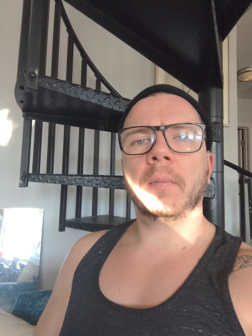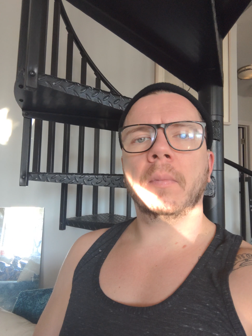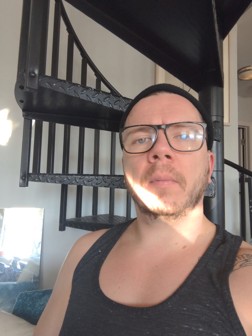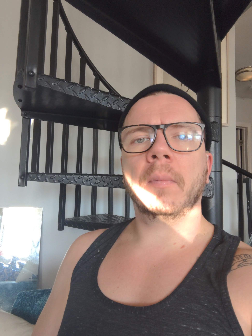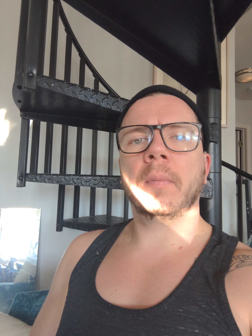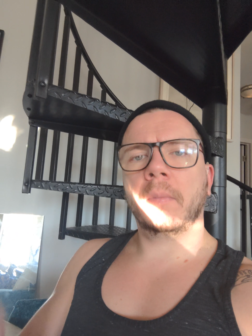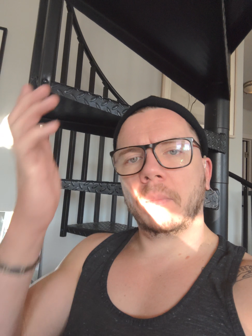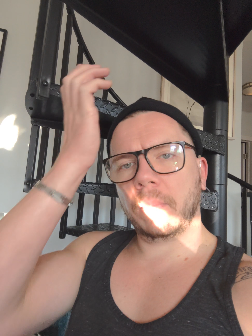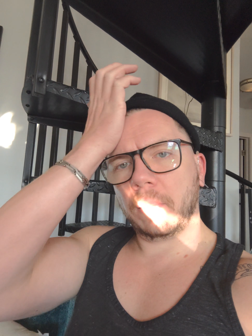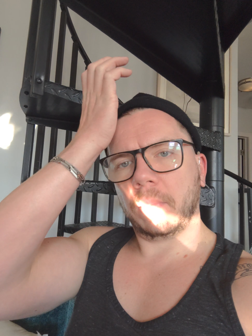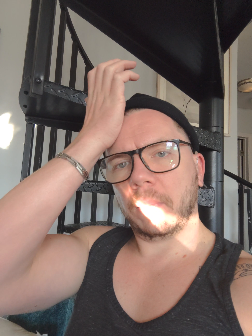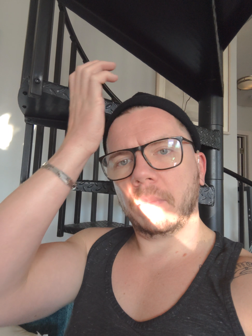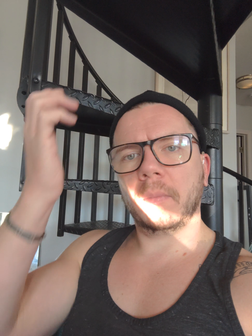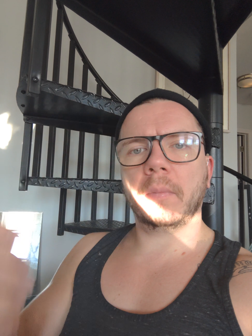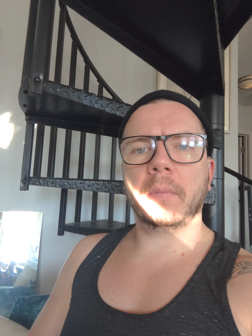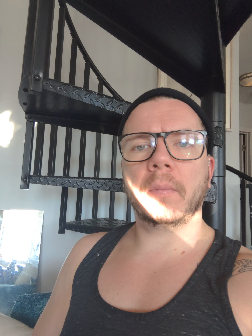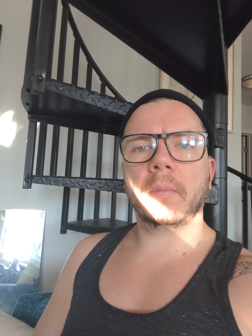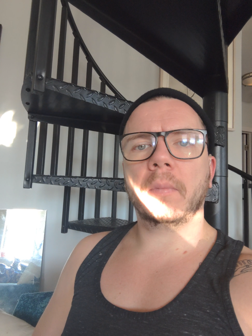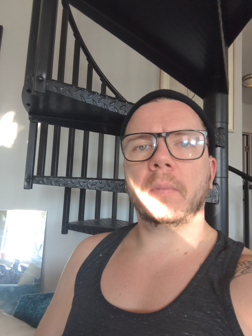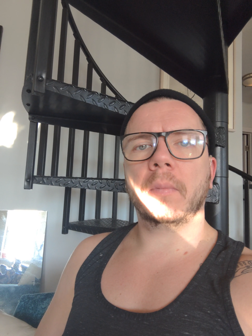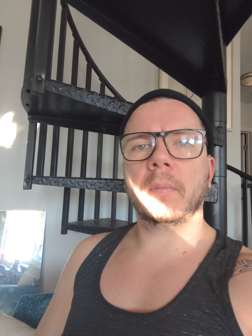garbage